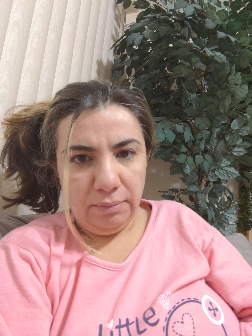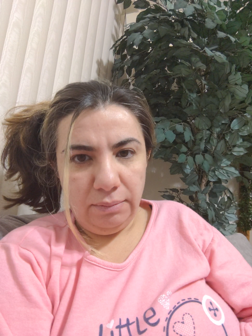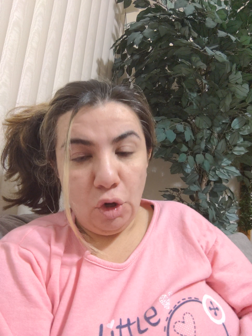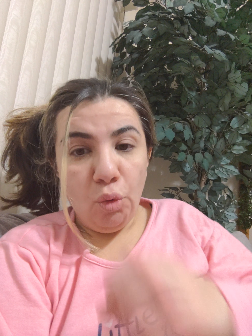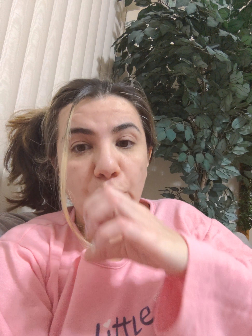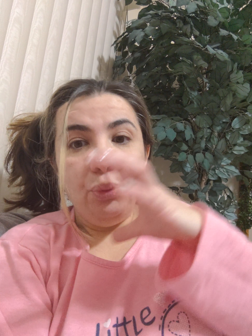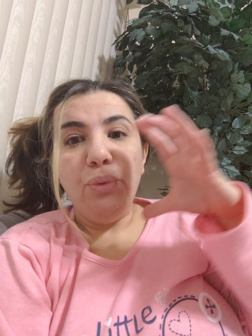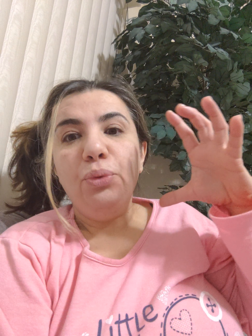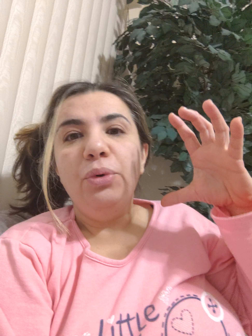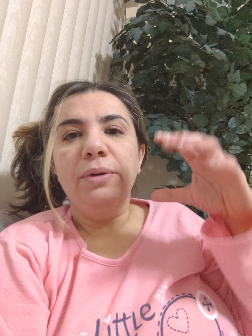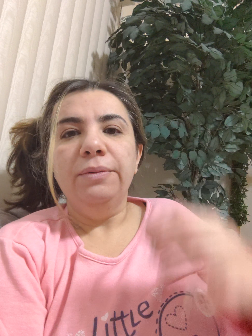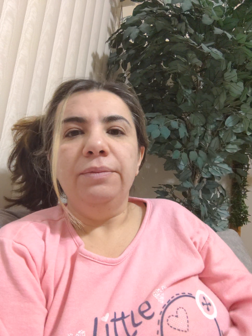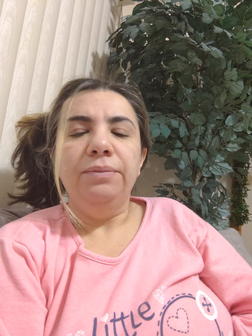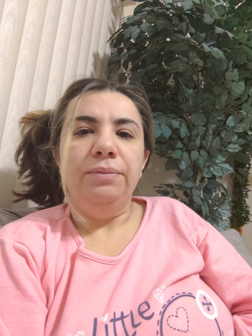balloon